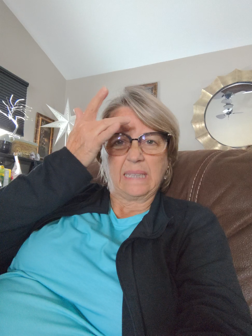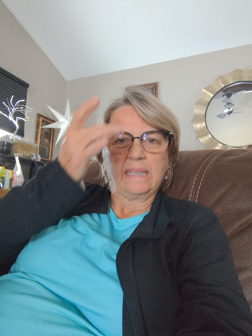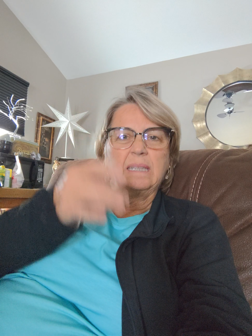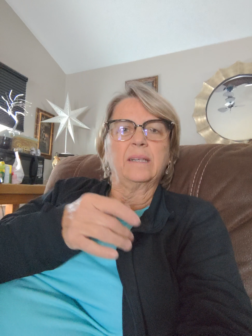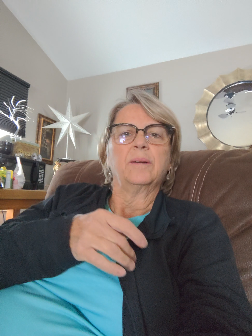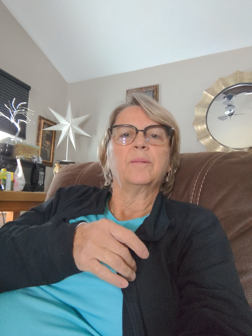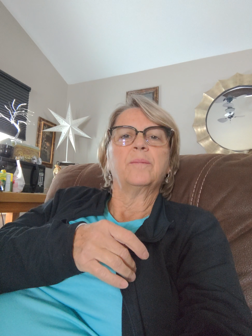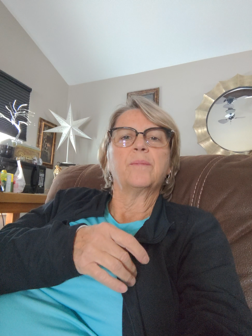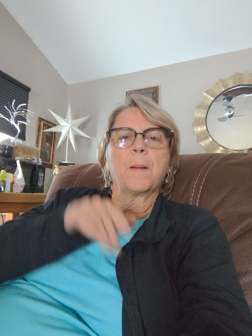sick